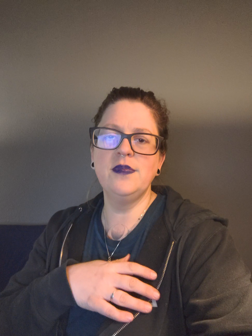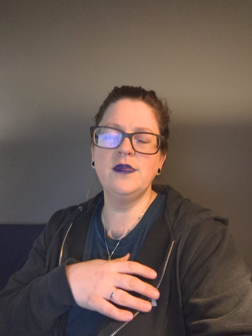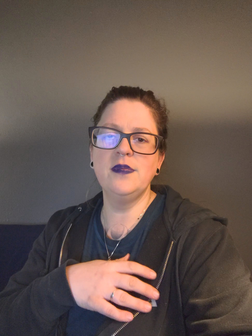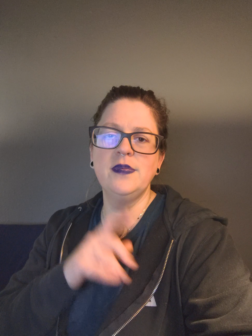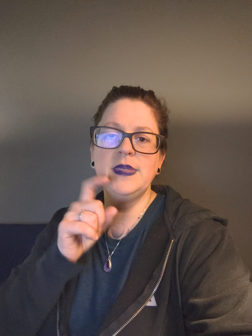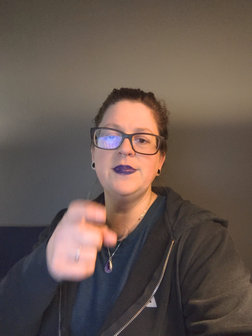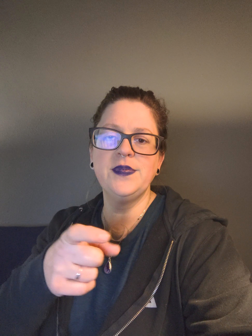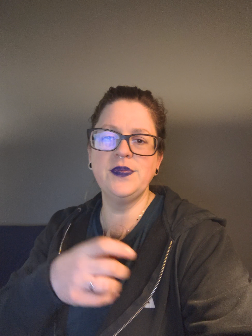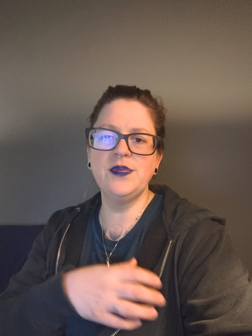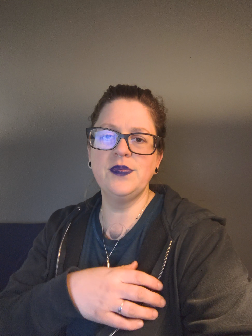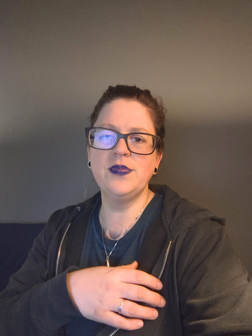gift